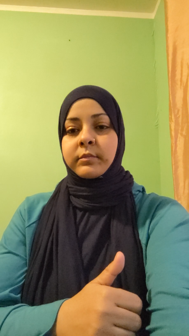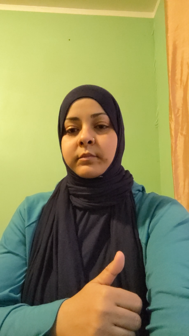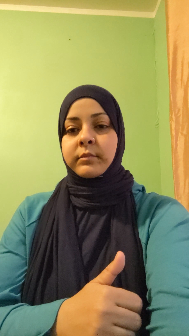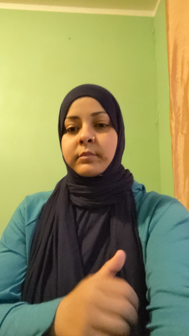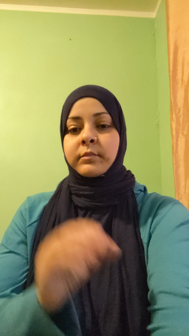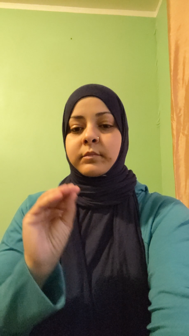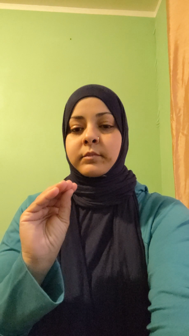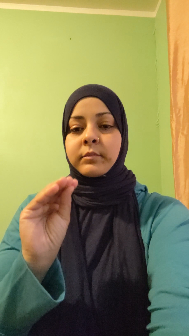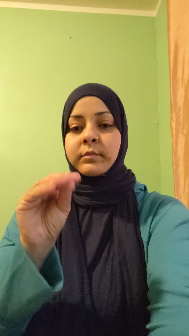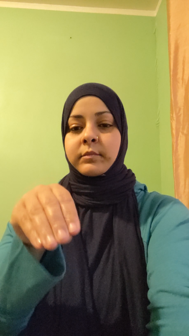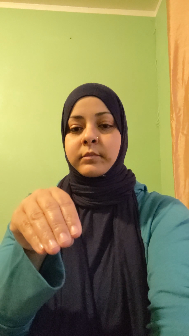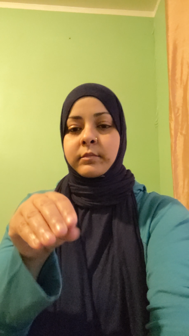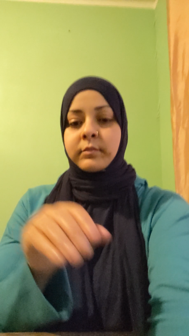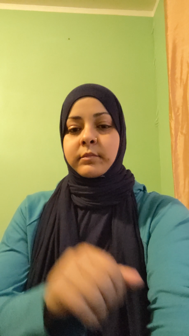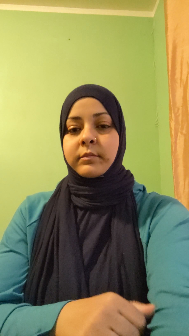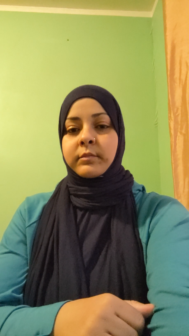put